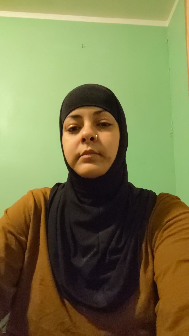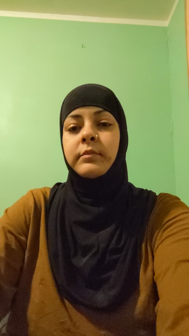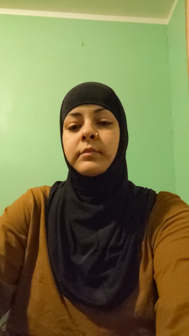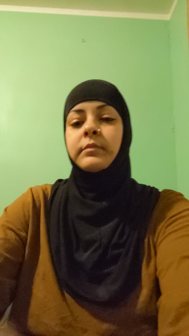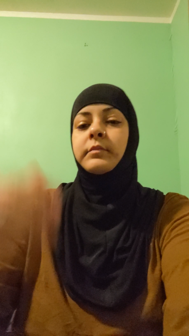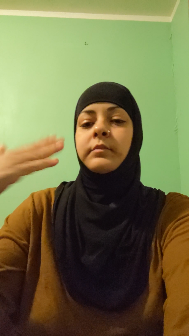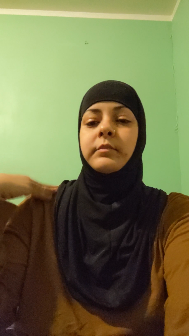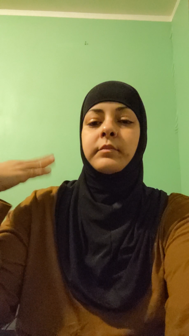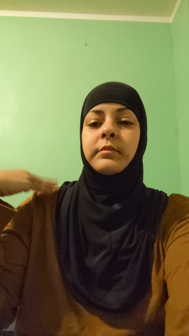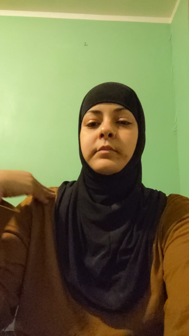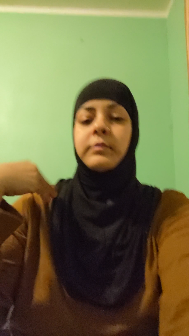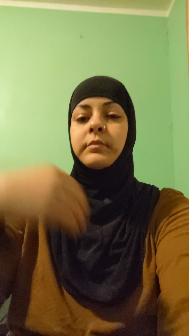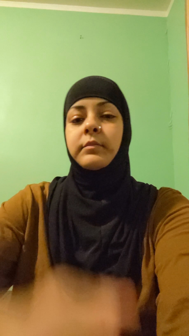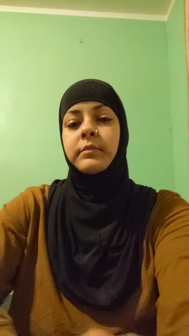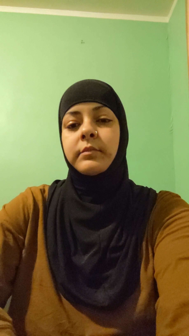shoulder